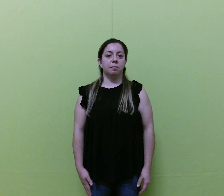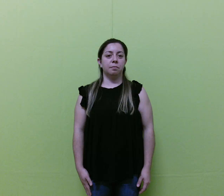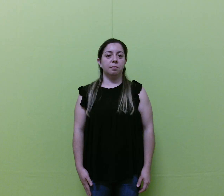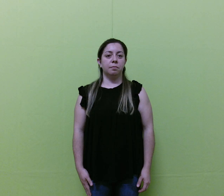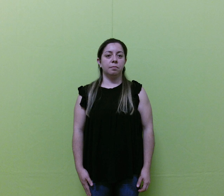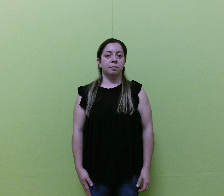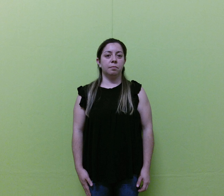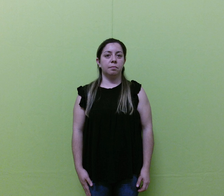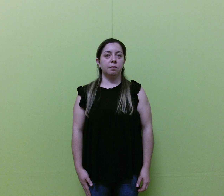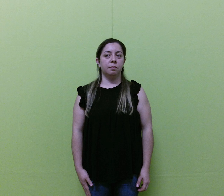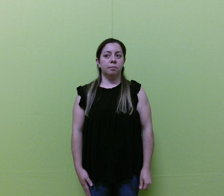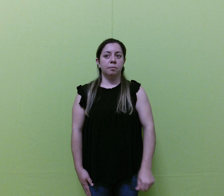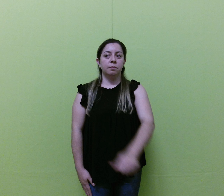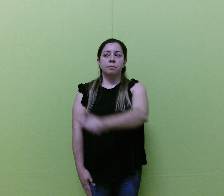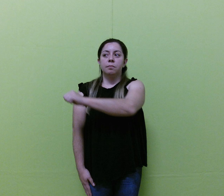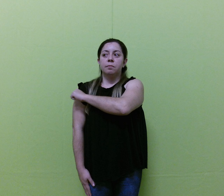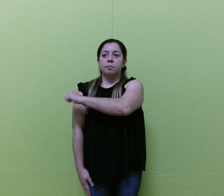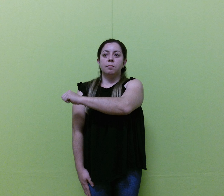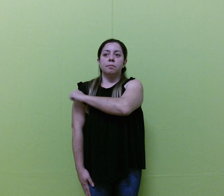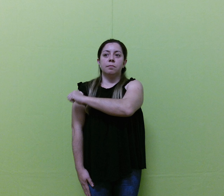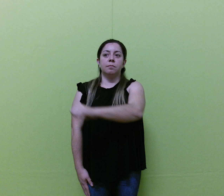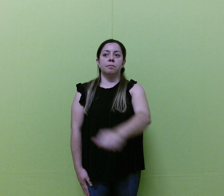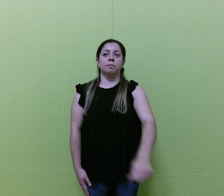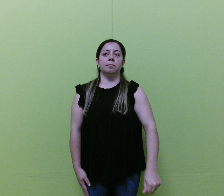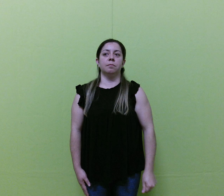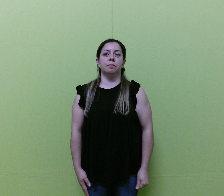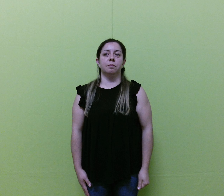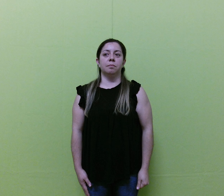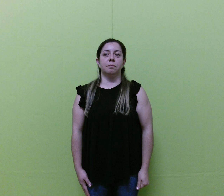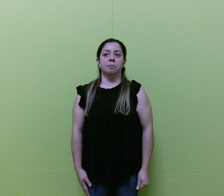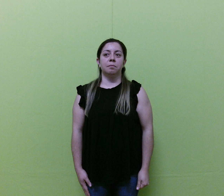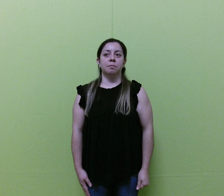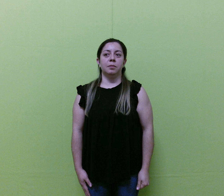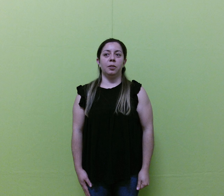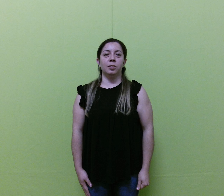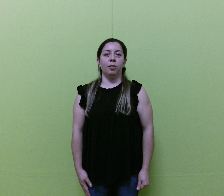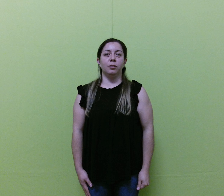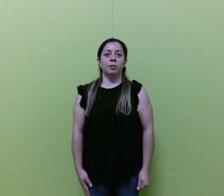aluno